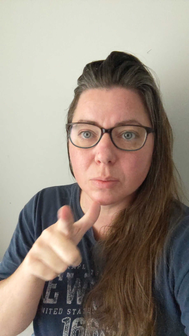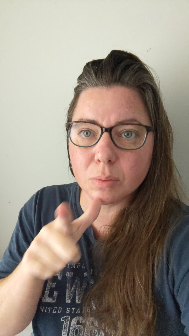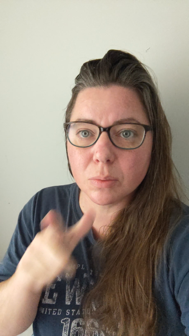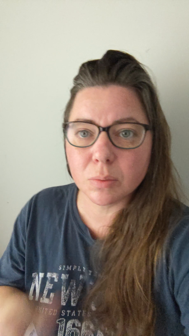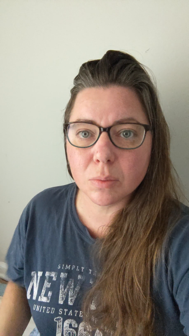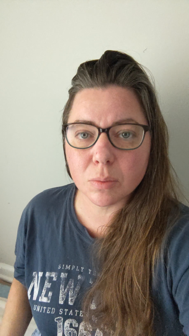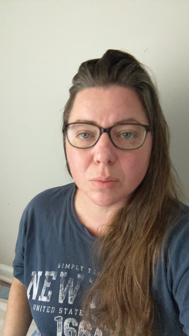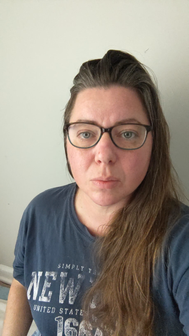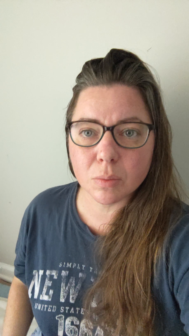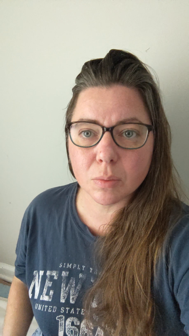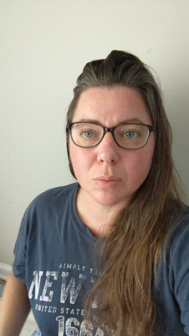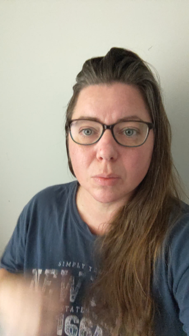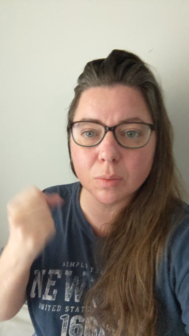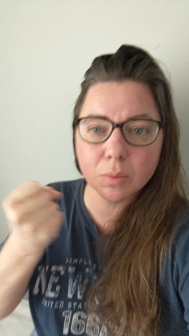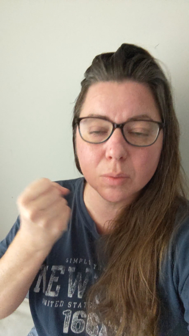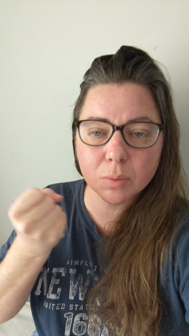hold